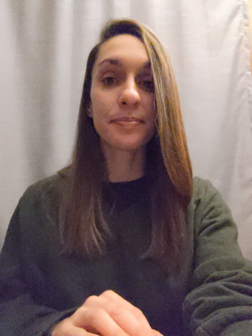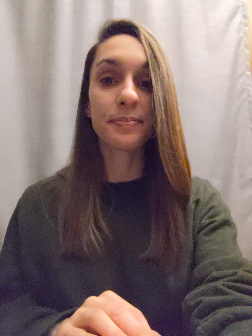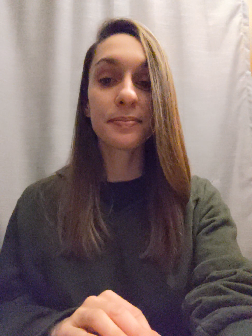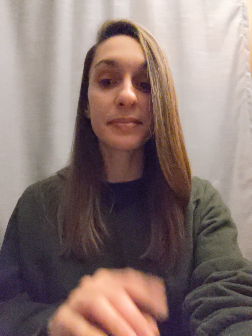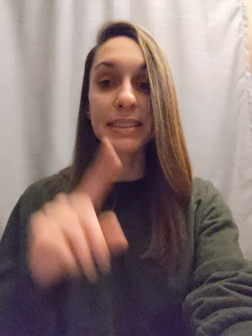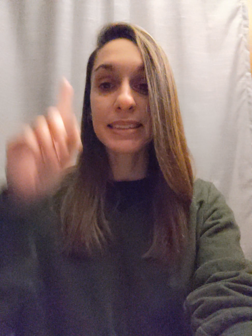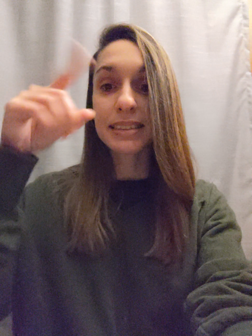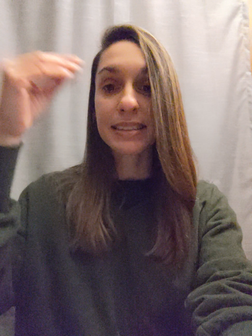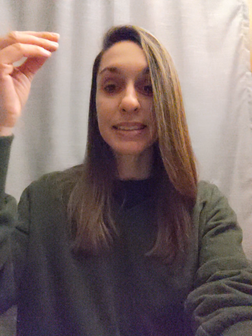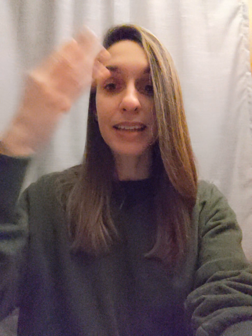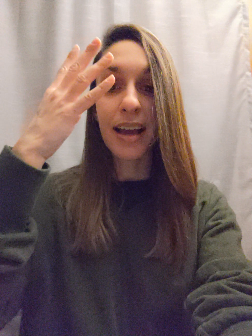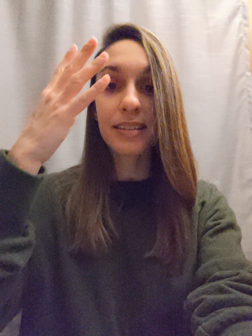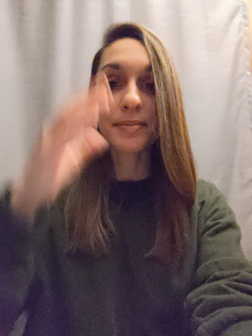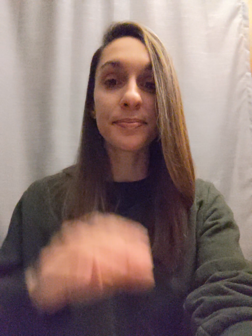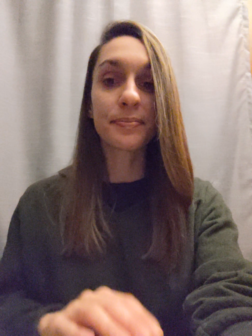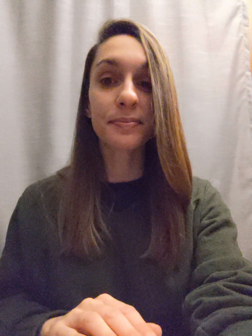sun